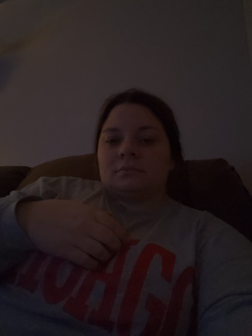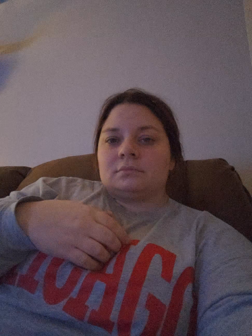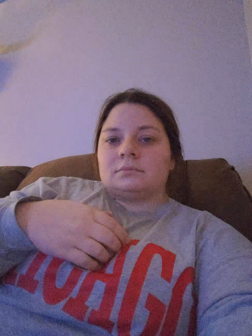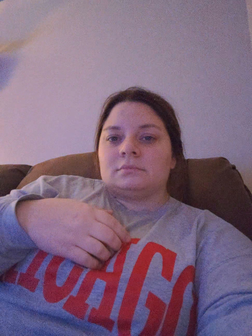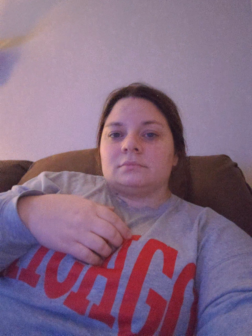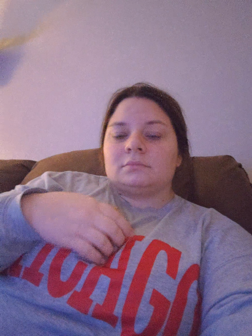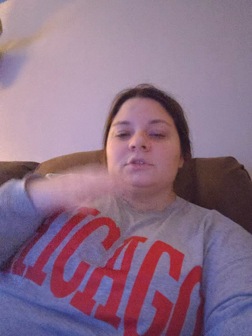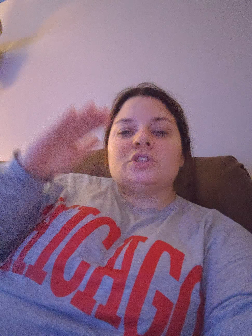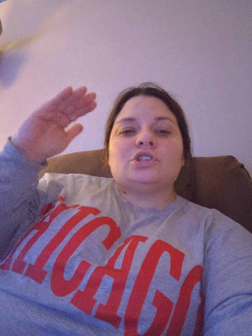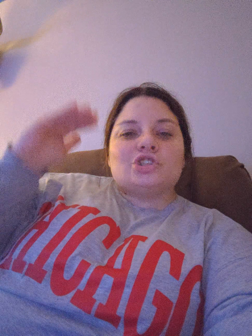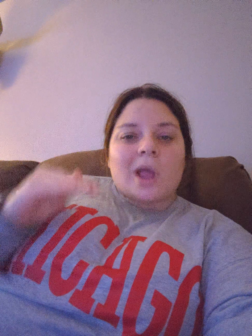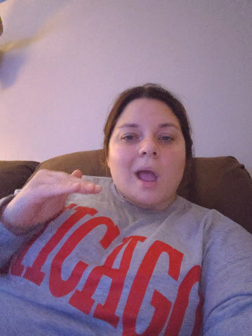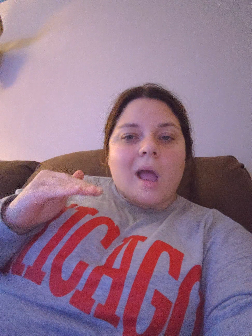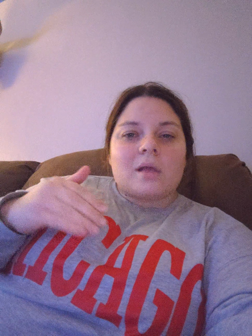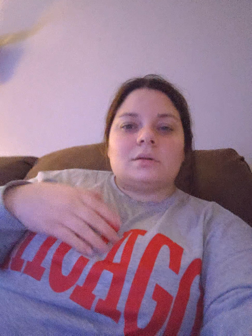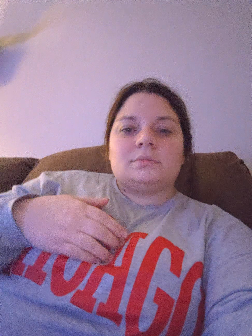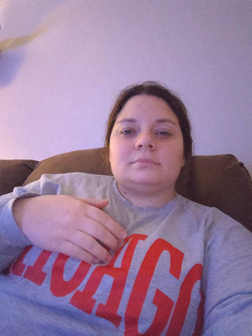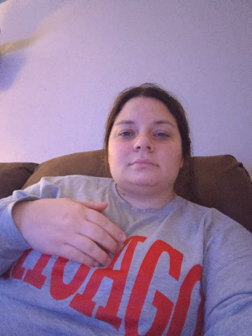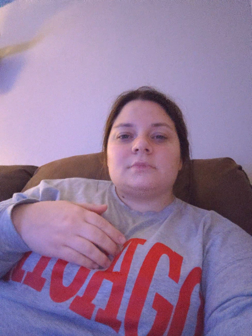child